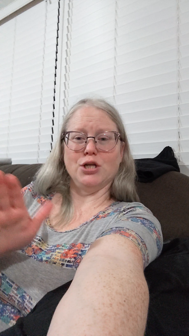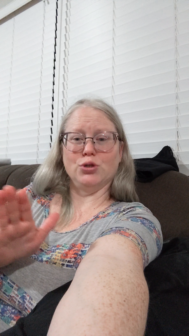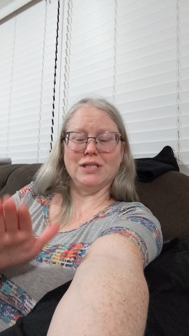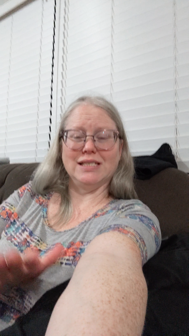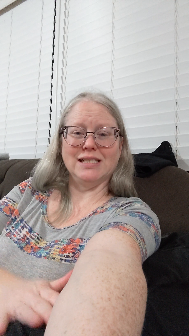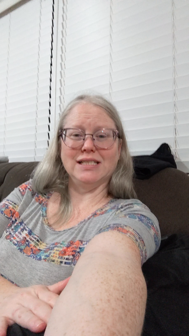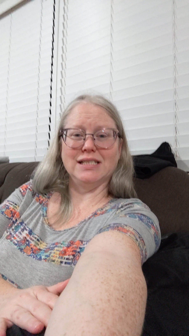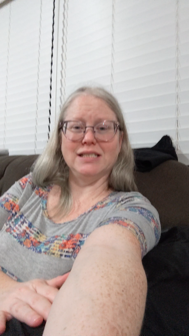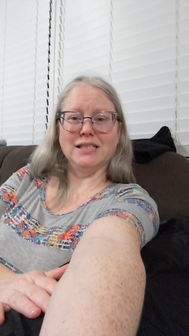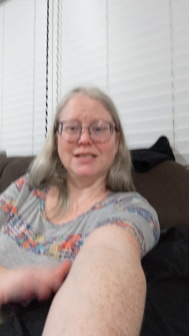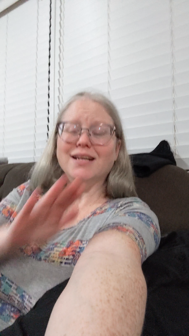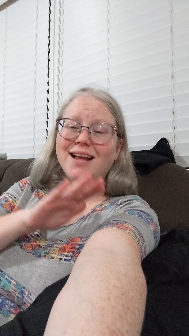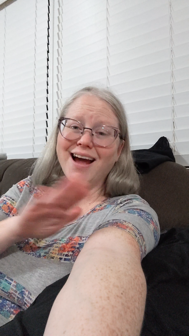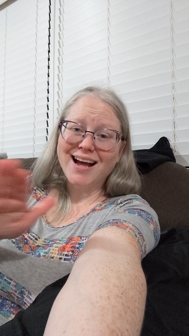nice